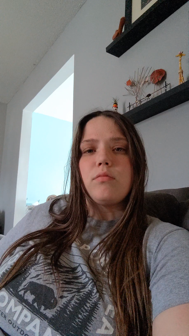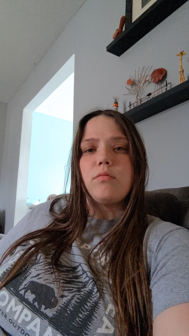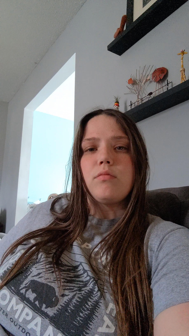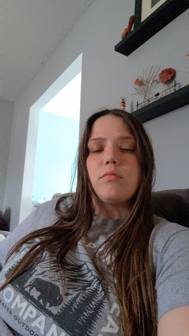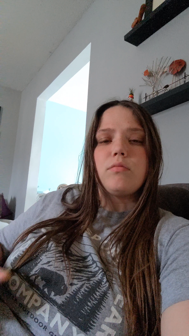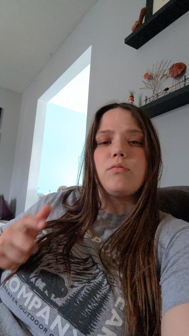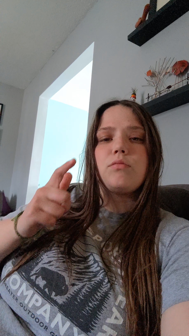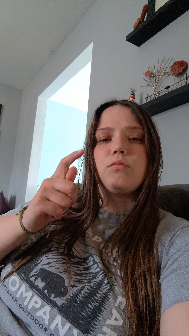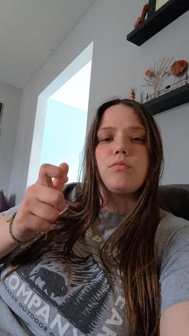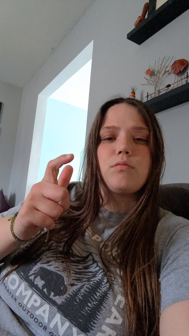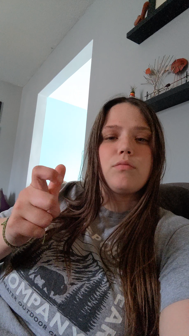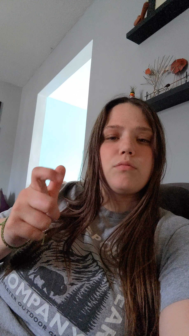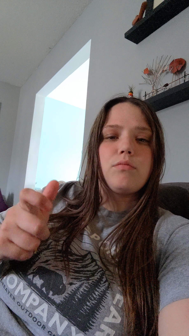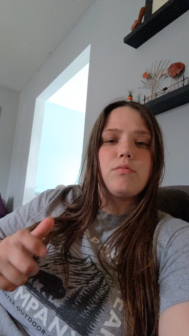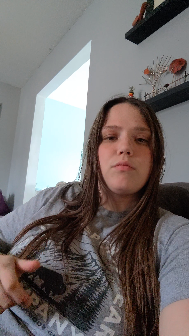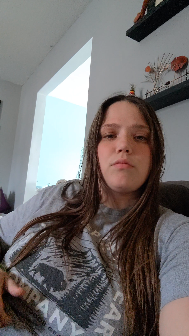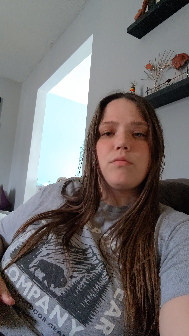run